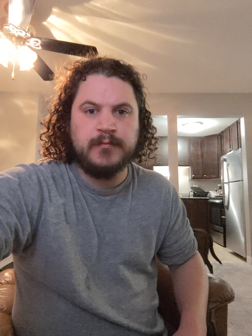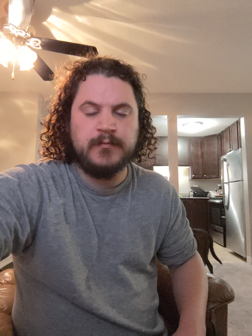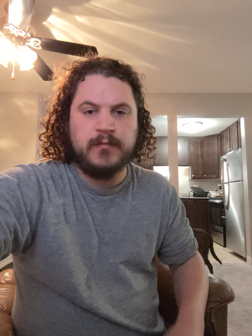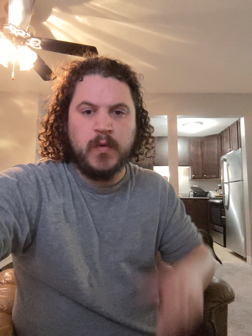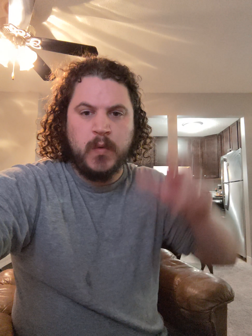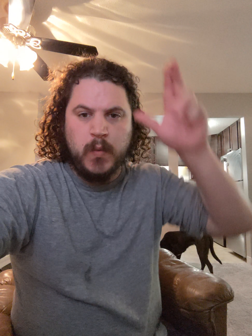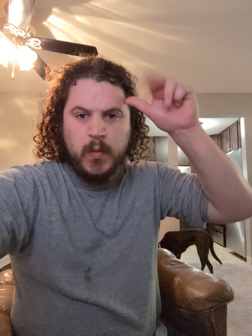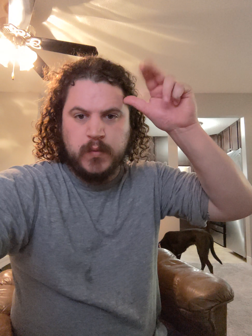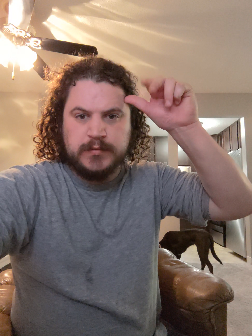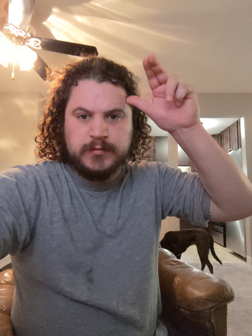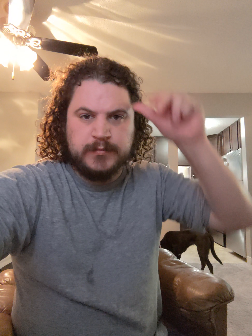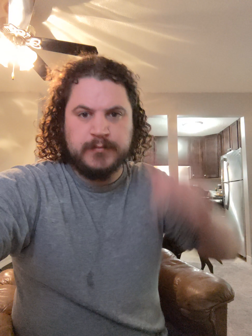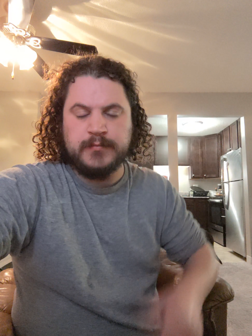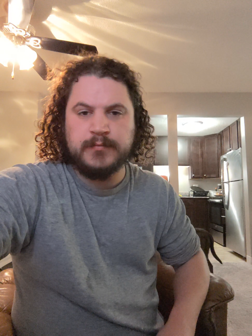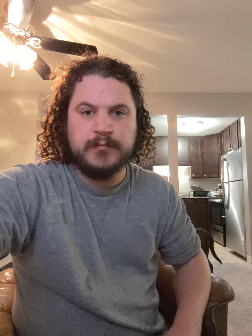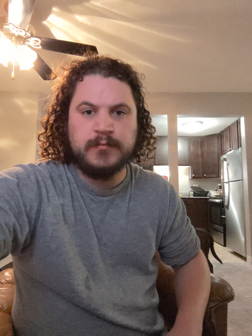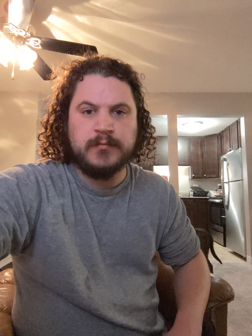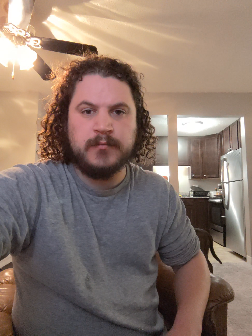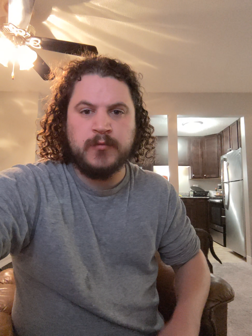horse